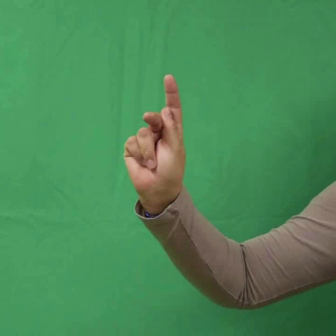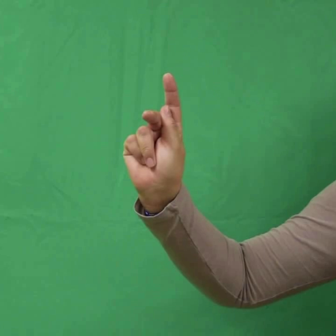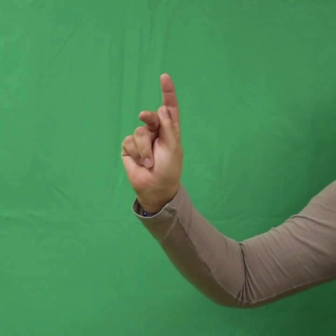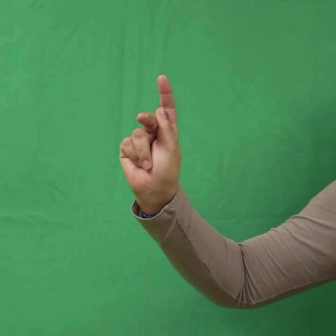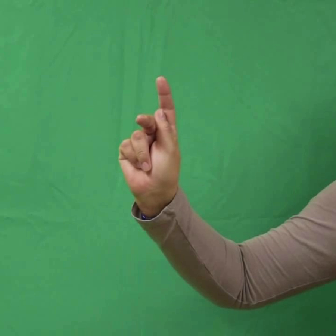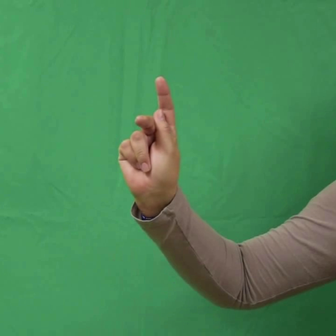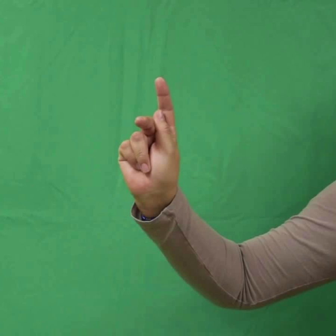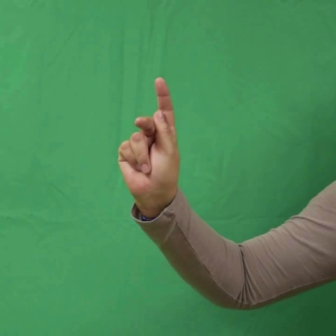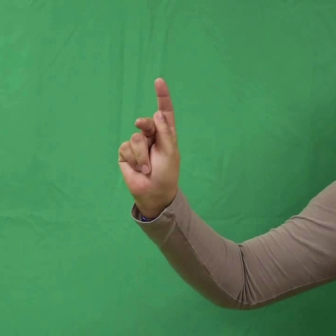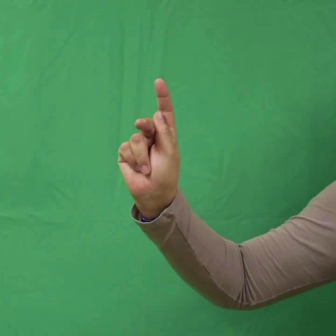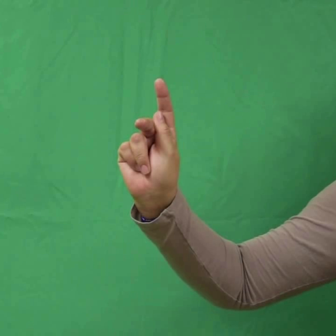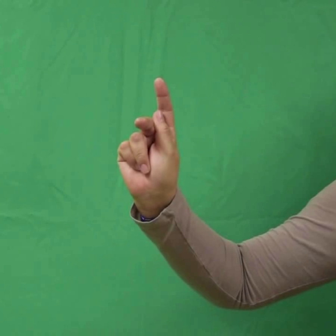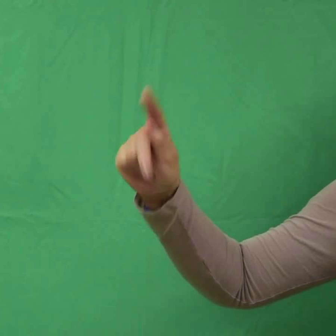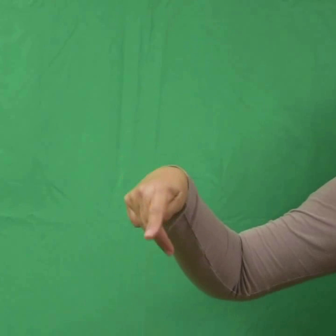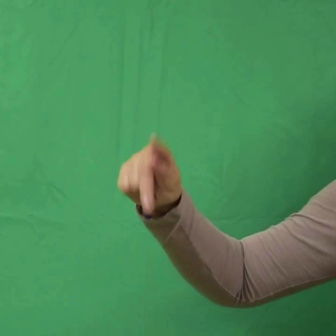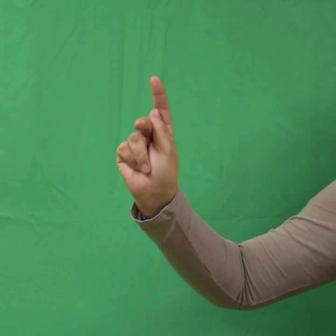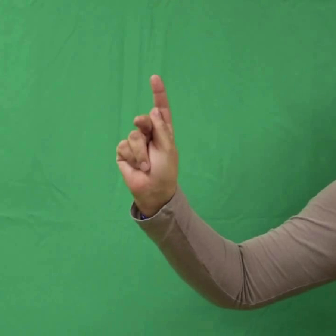K